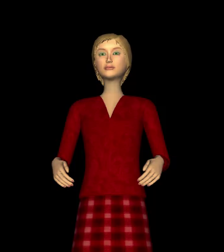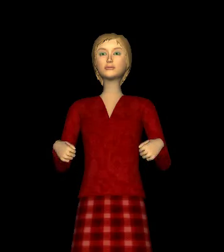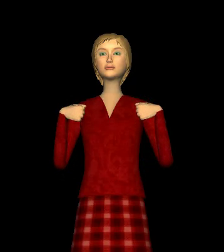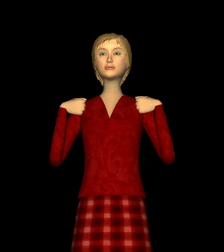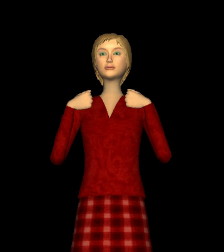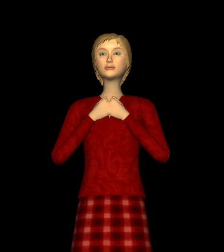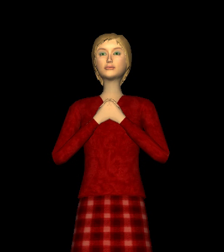معطف